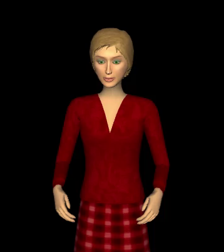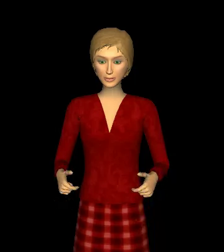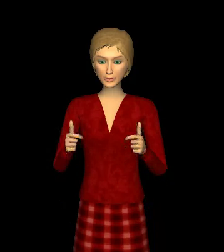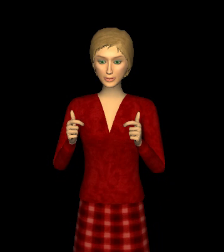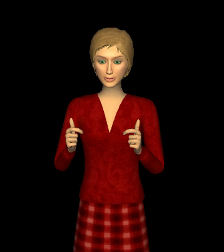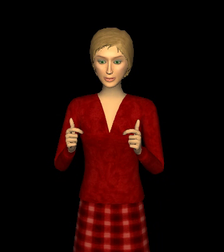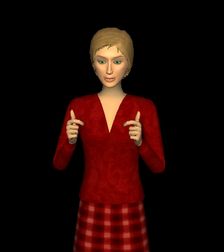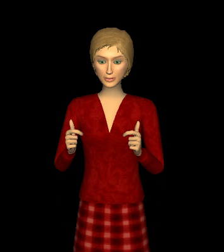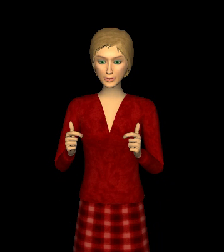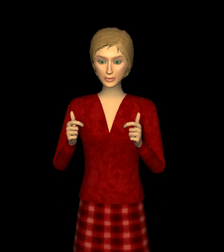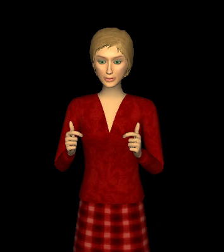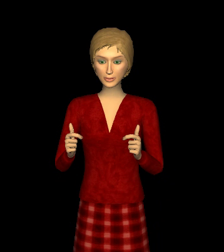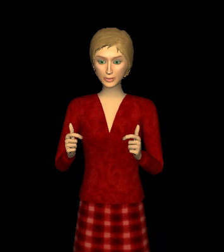فرصة